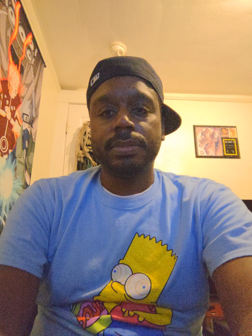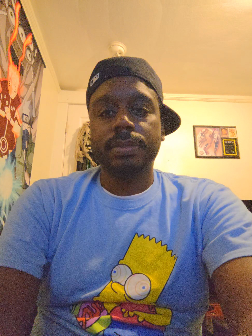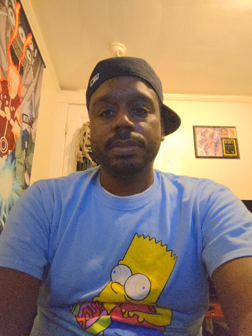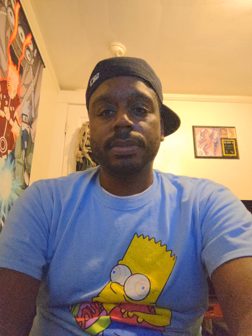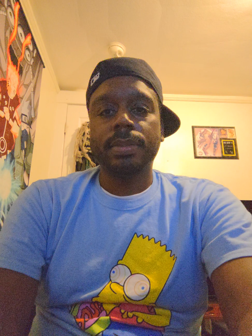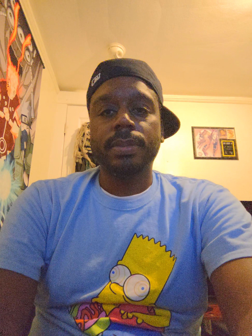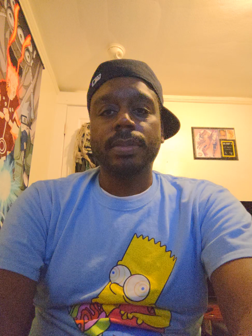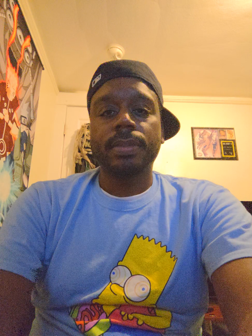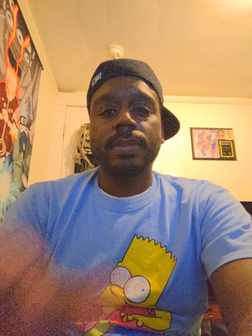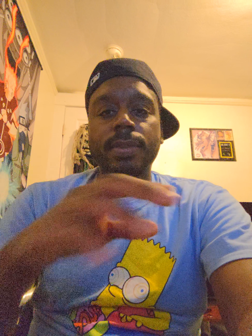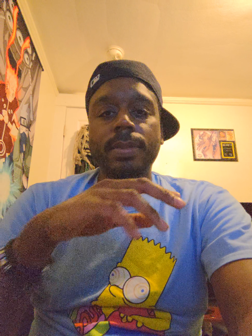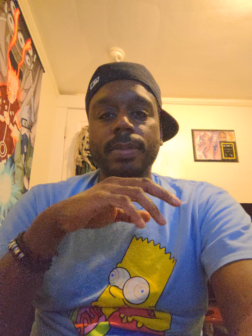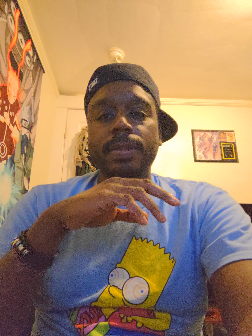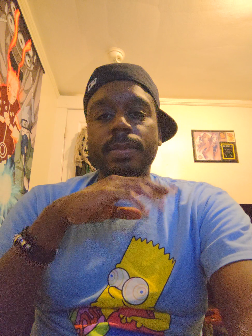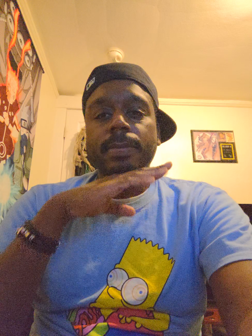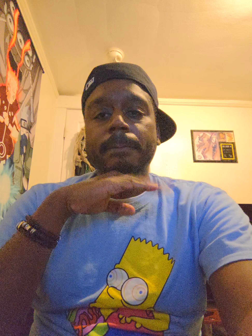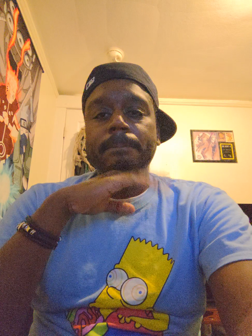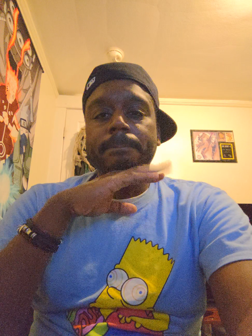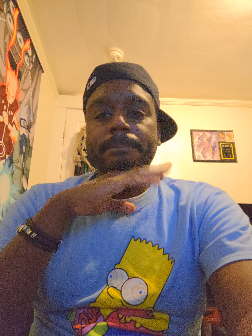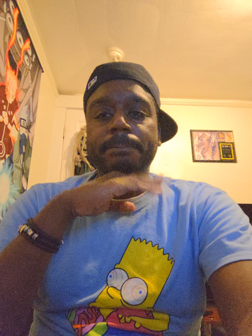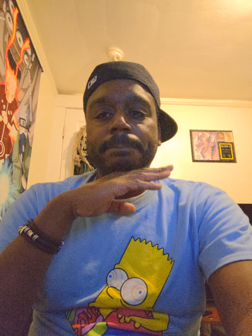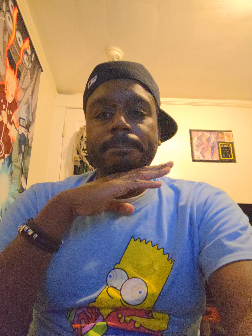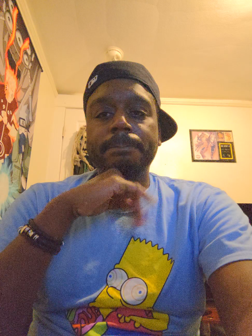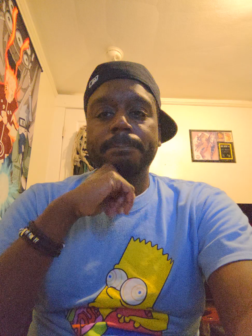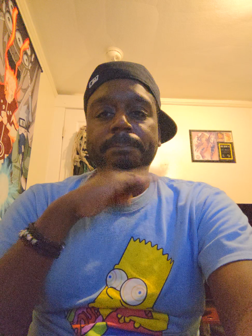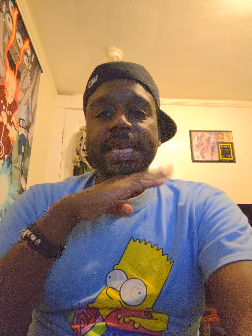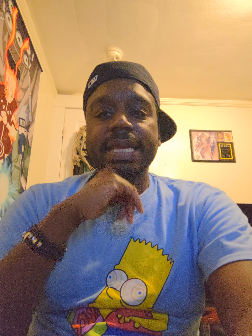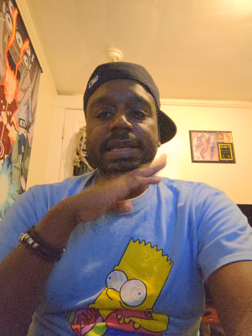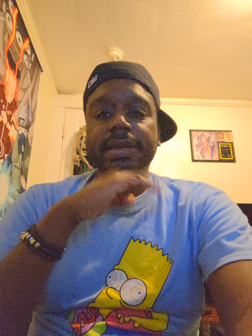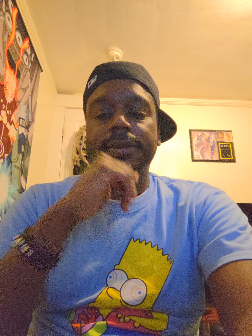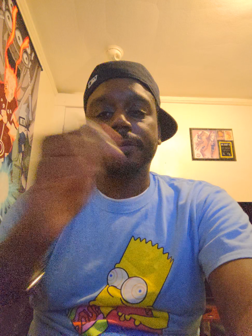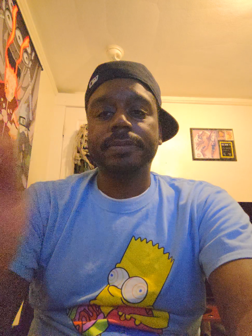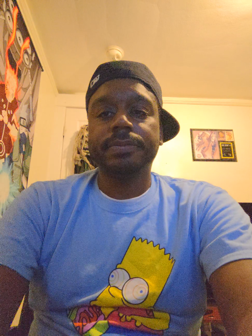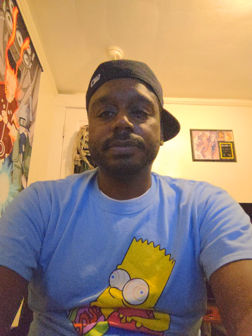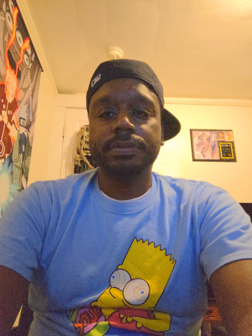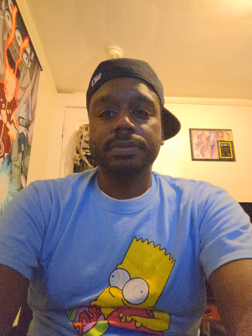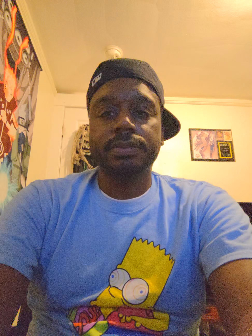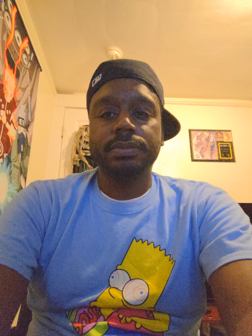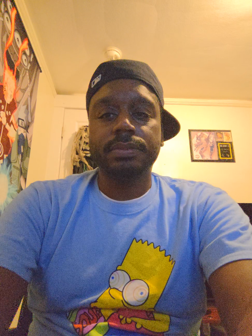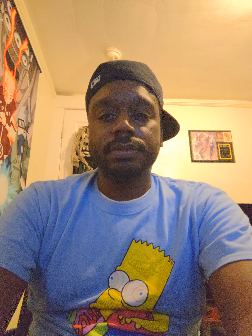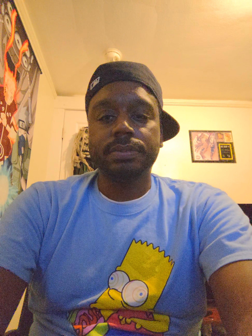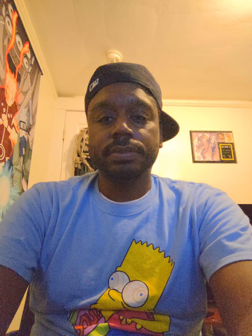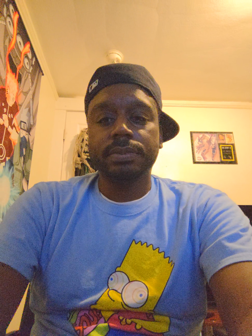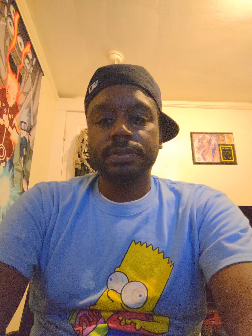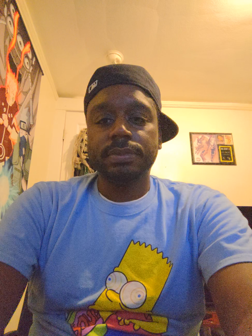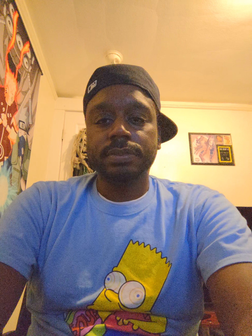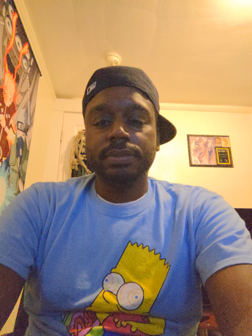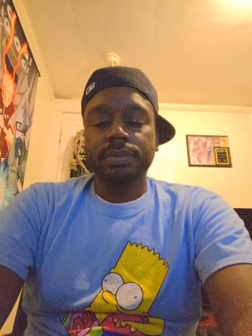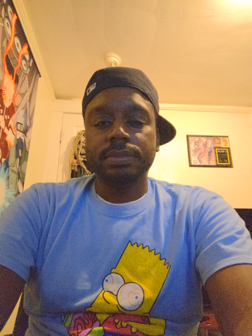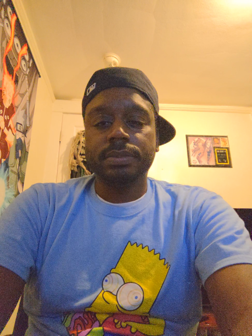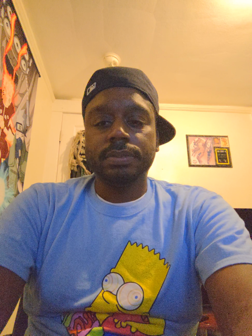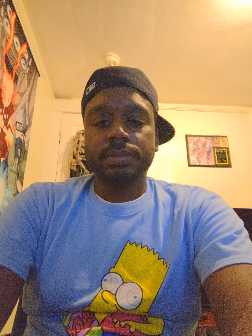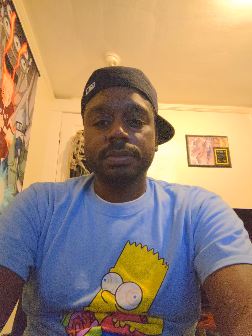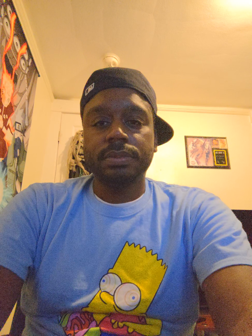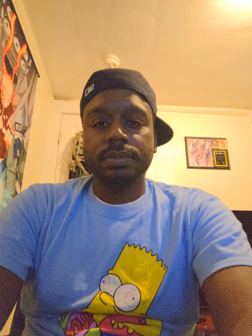pig